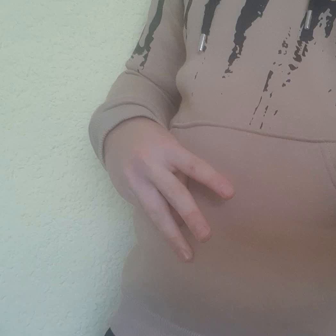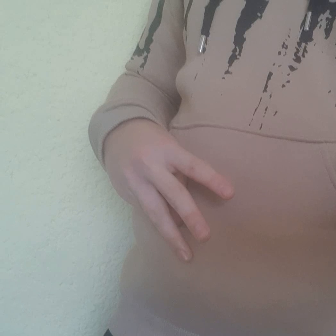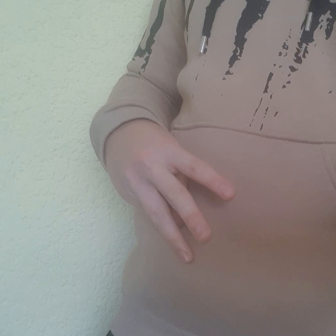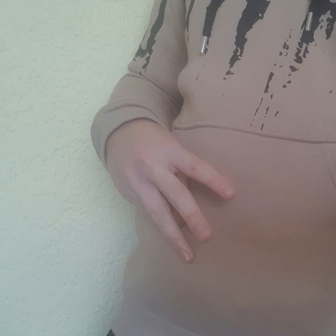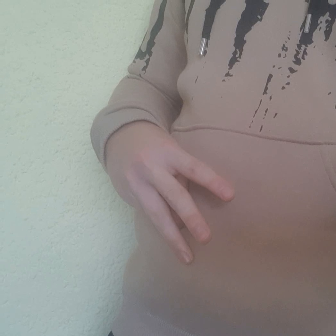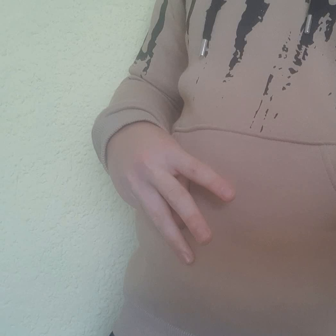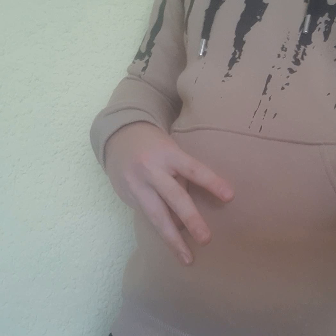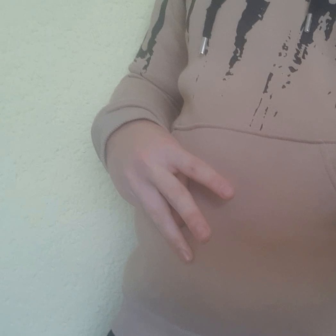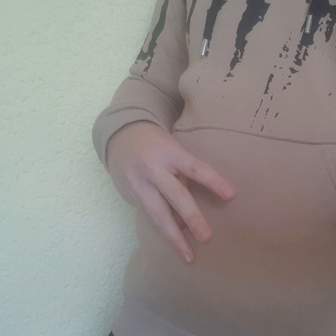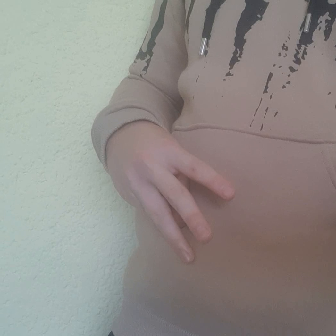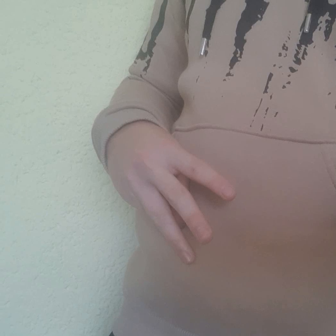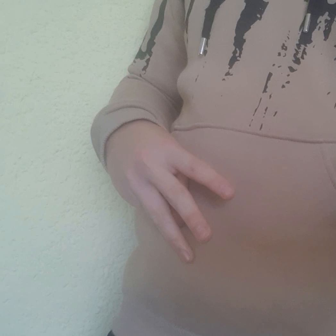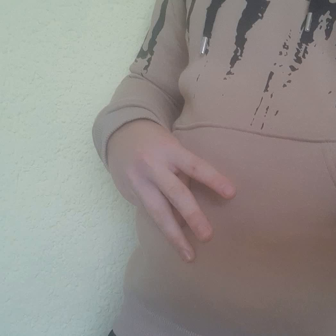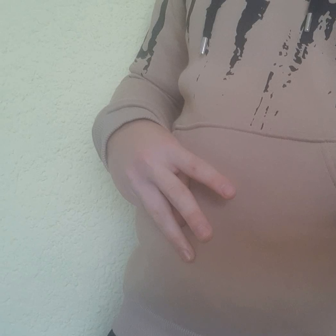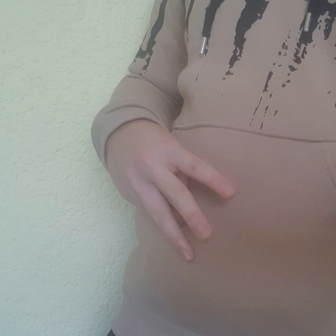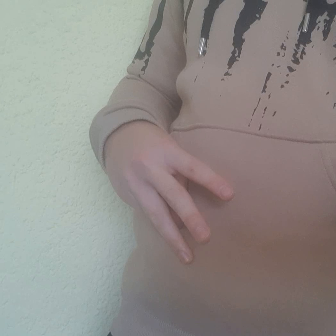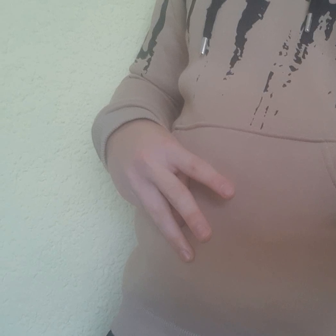М